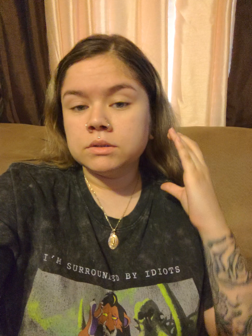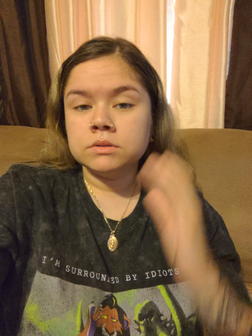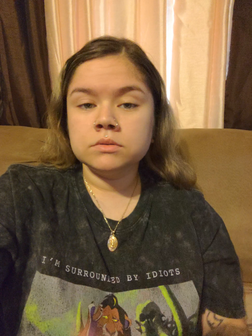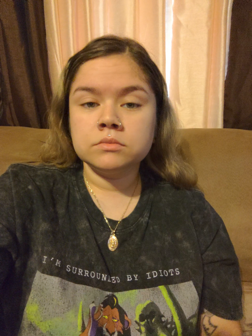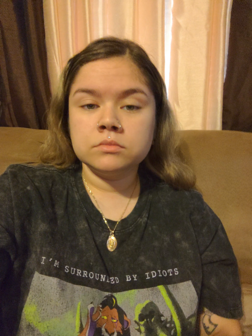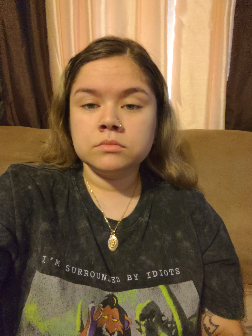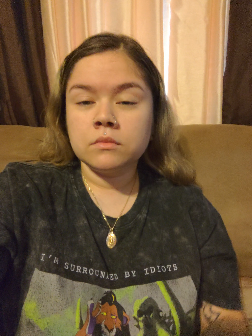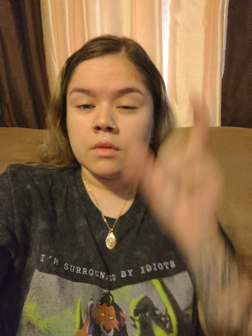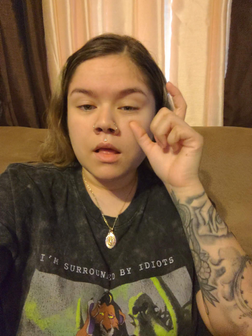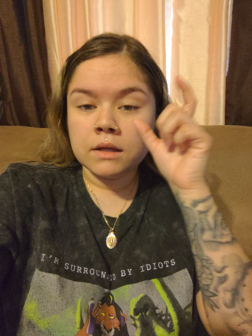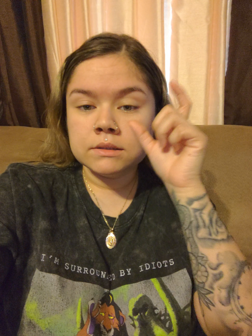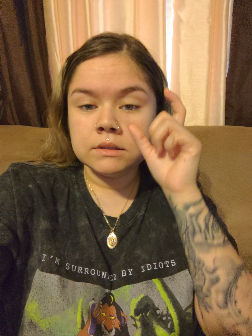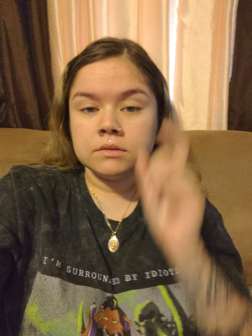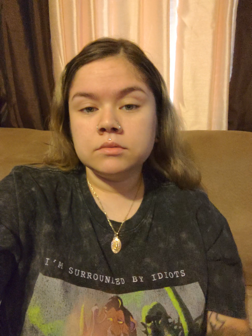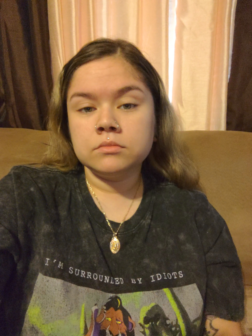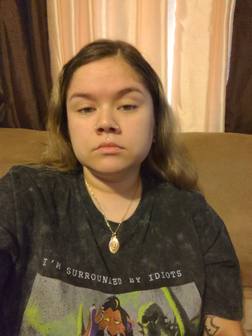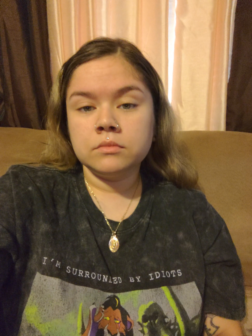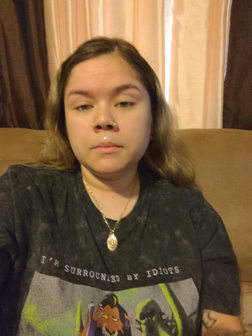glasses